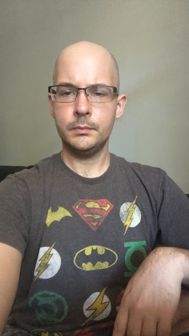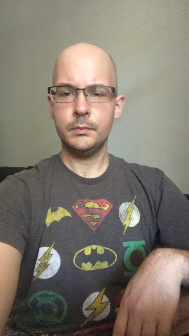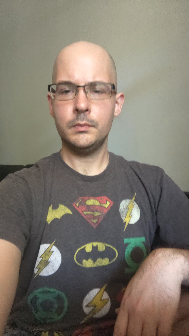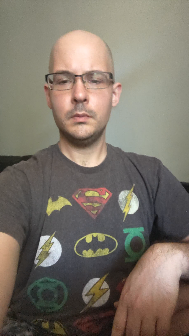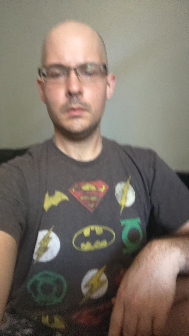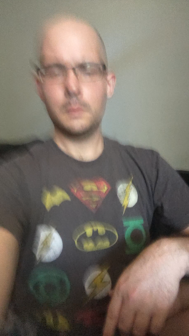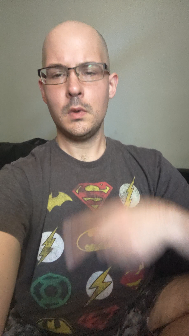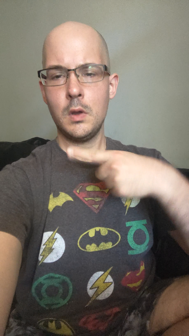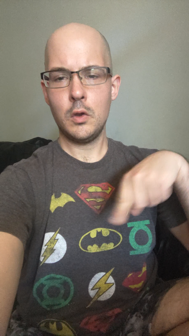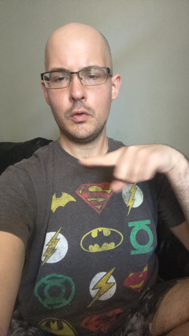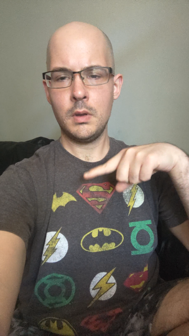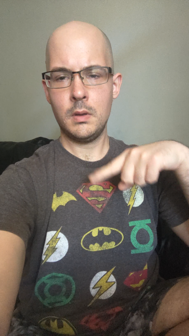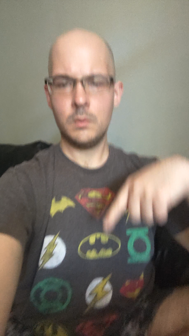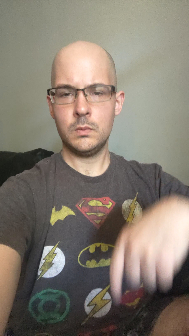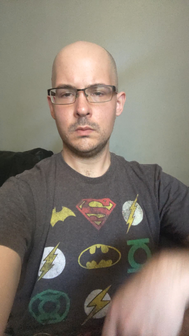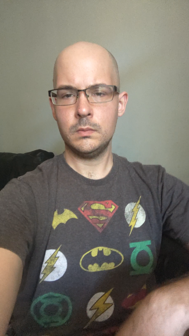around